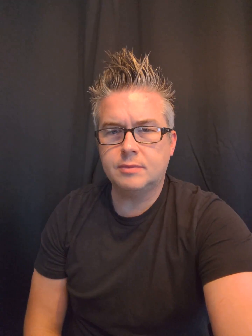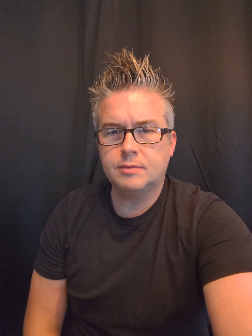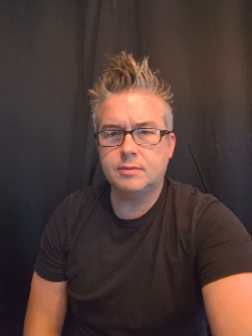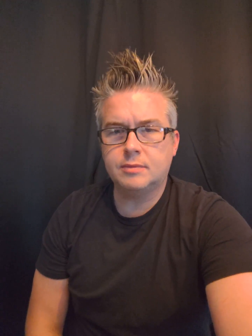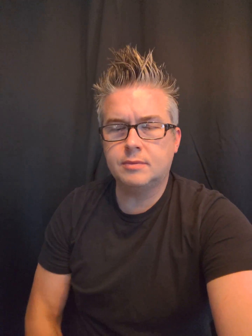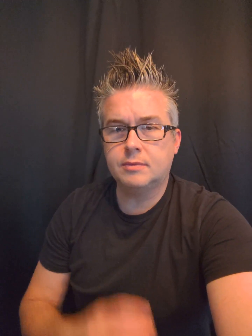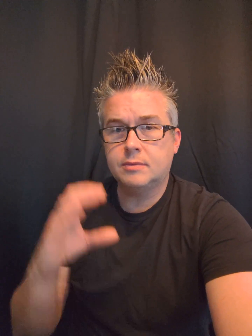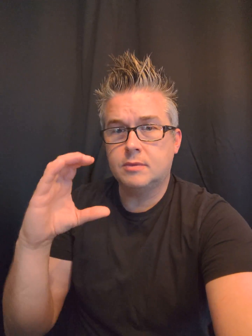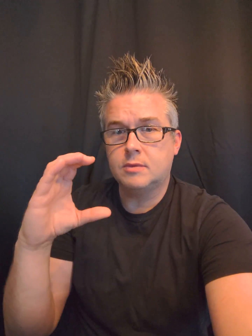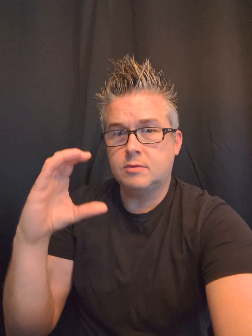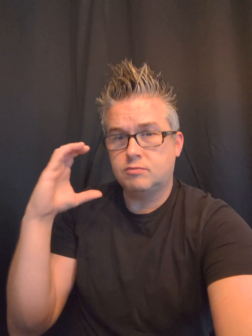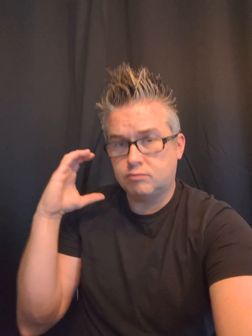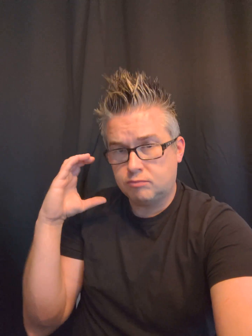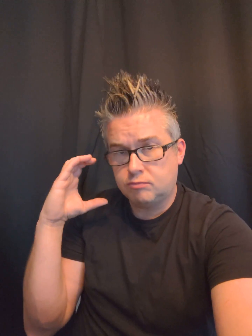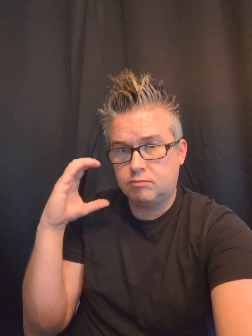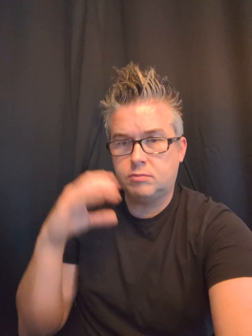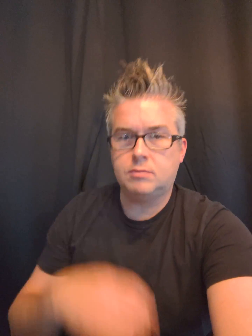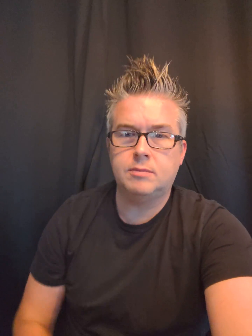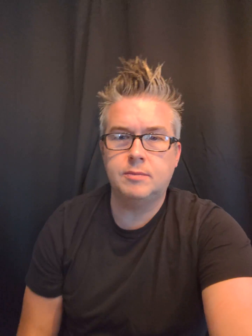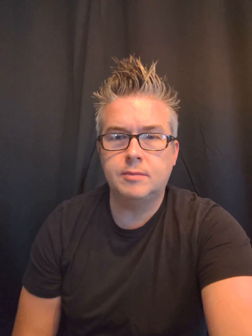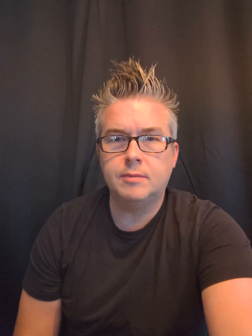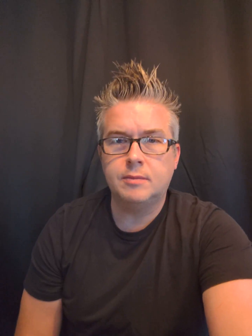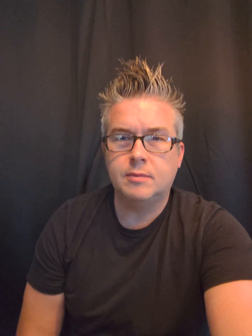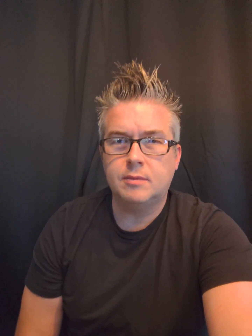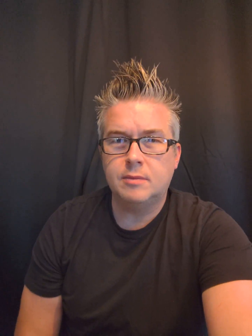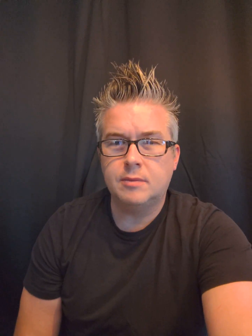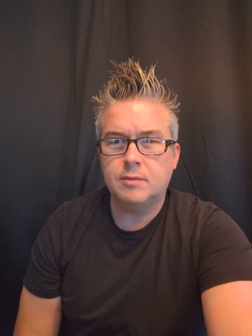bus